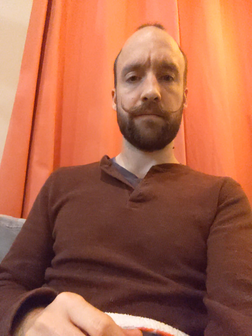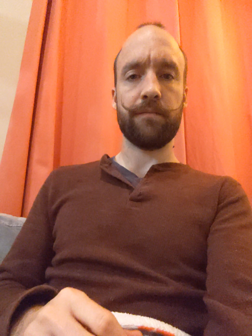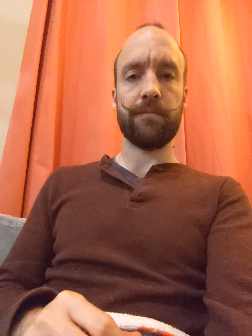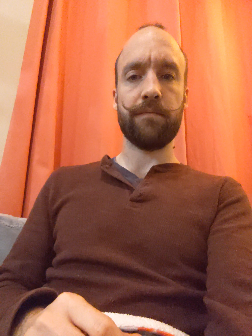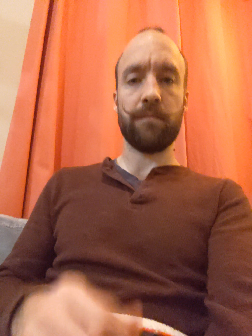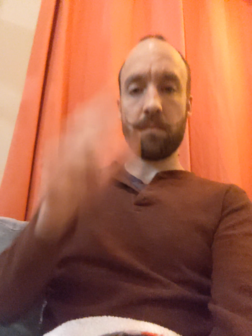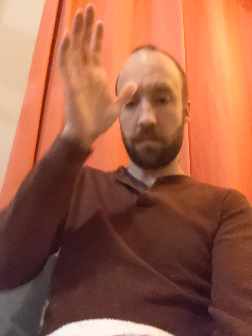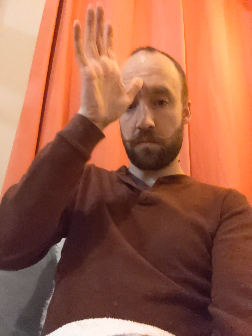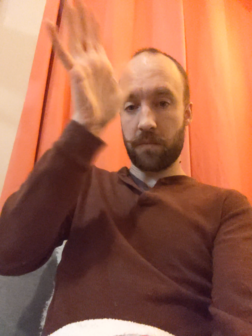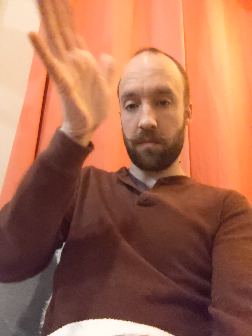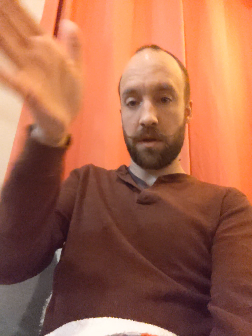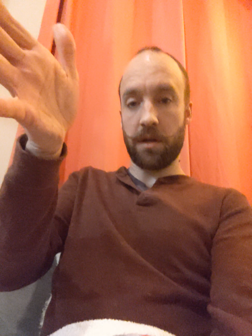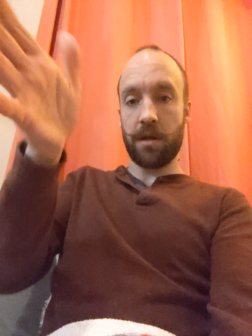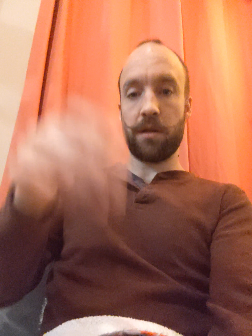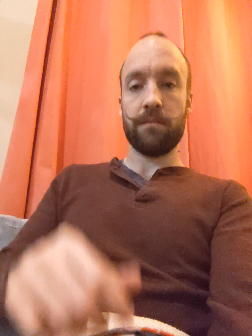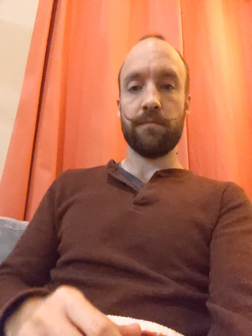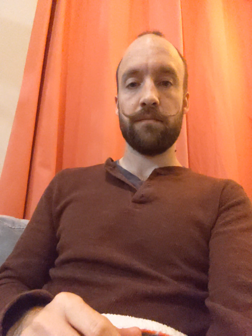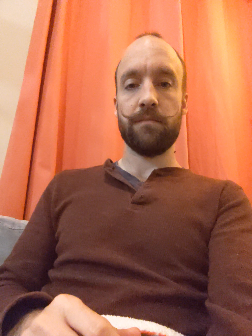grandpa